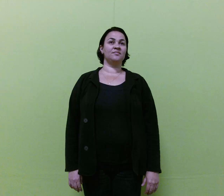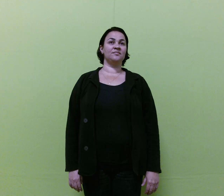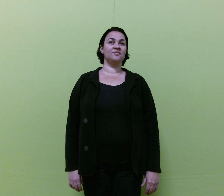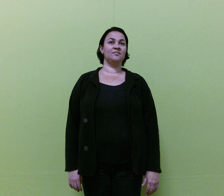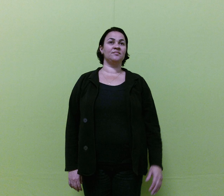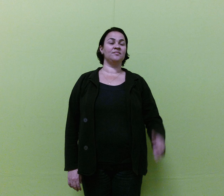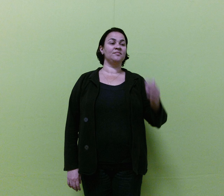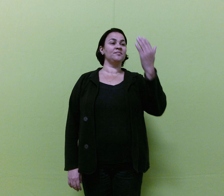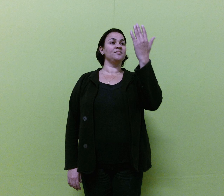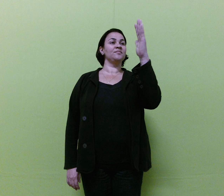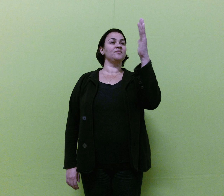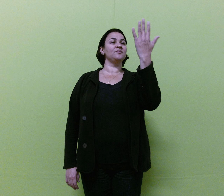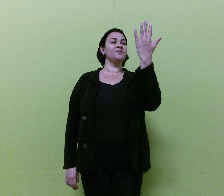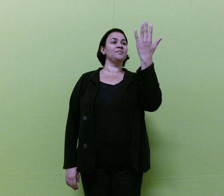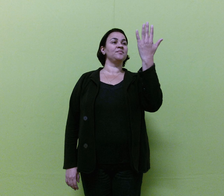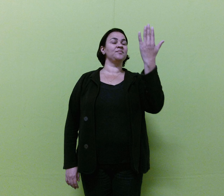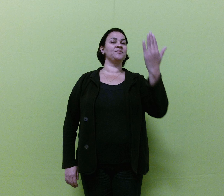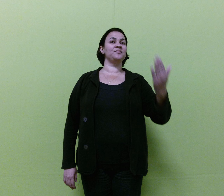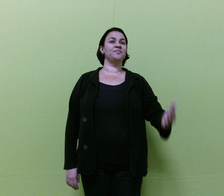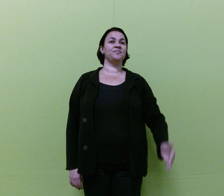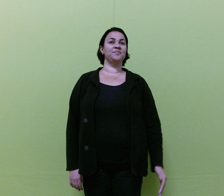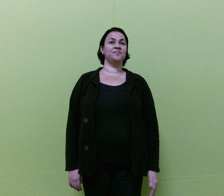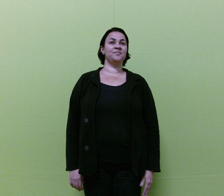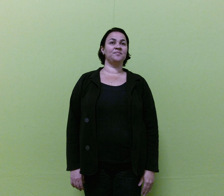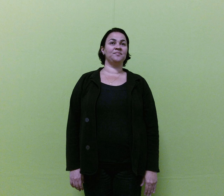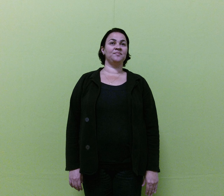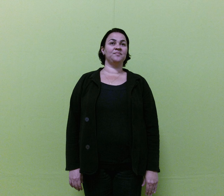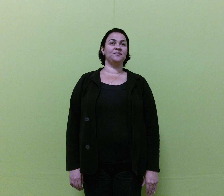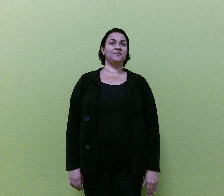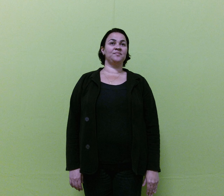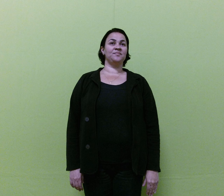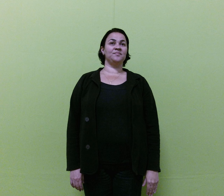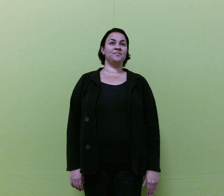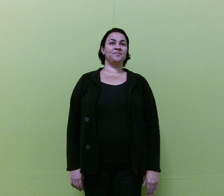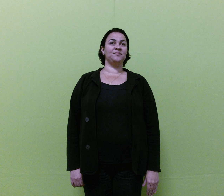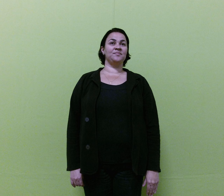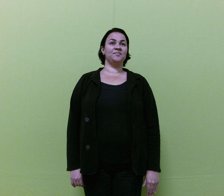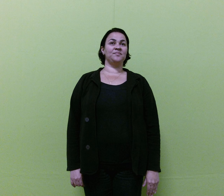espelho